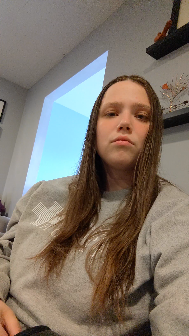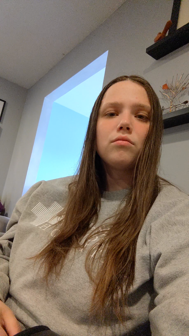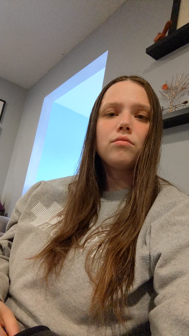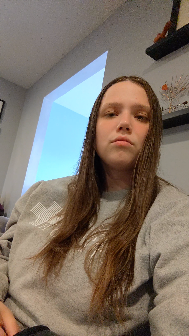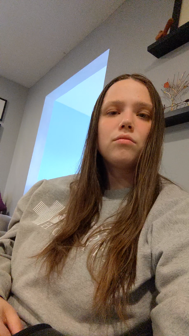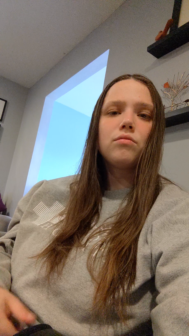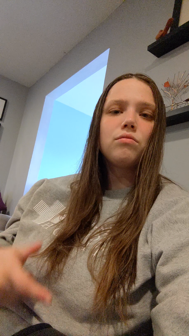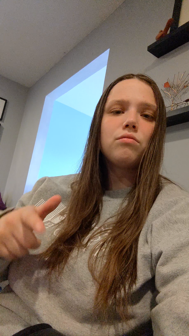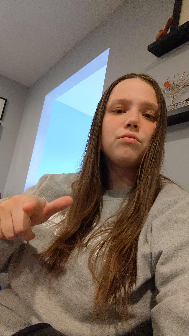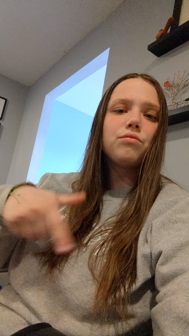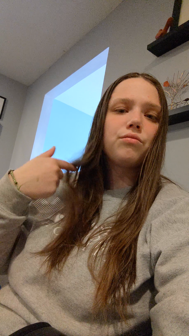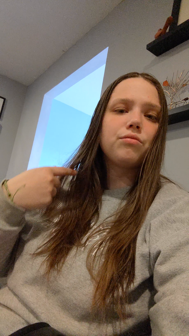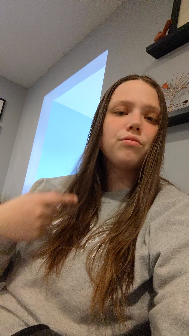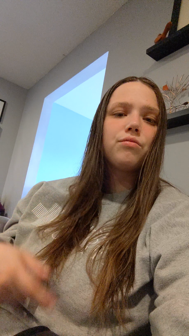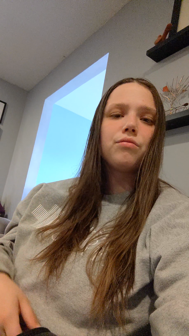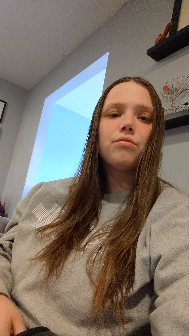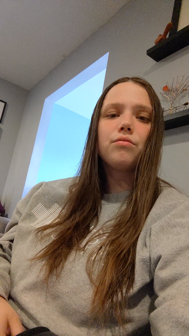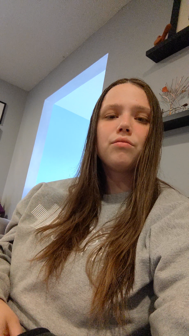long